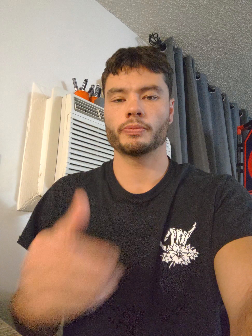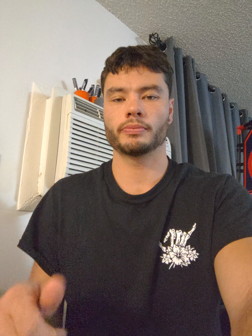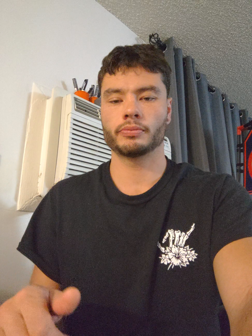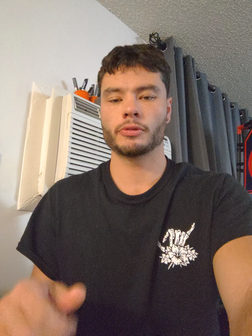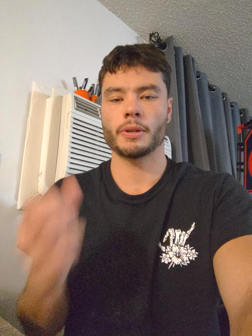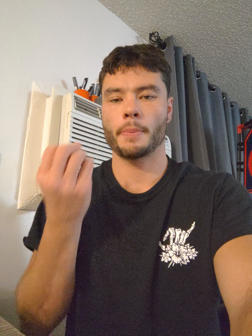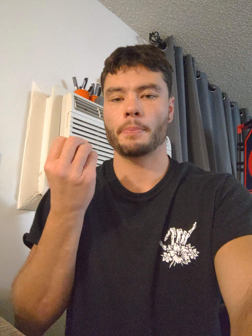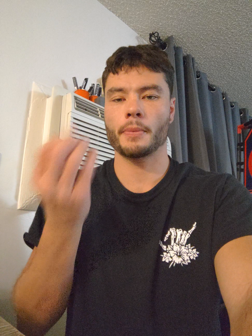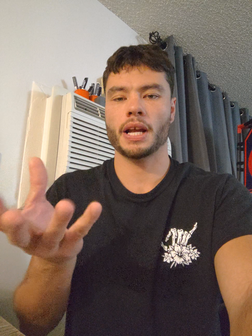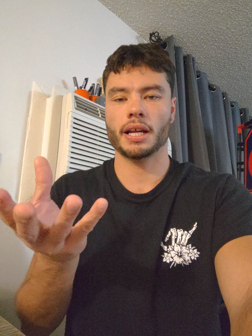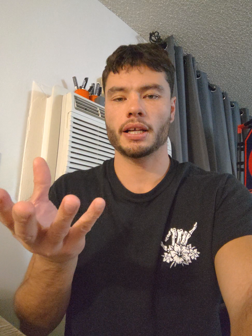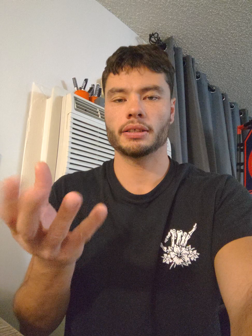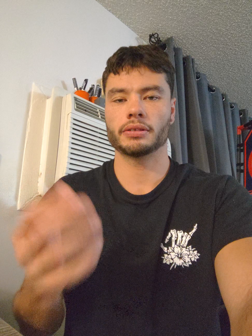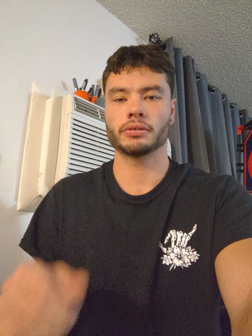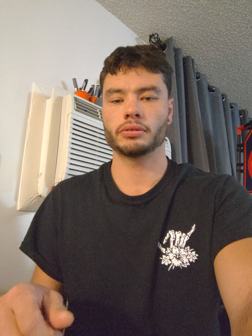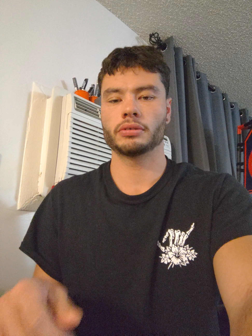many